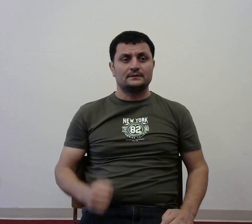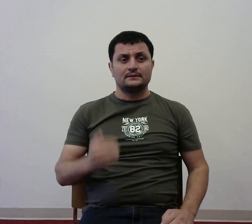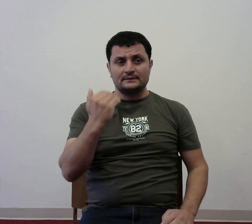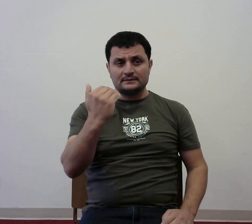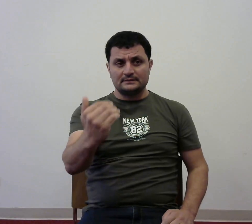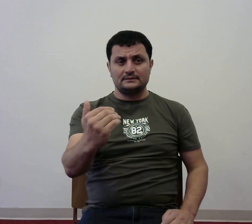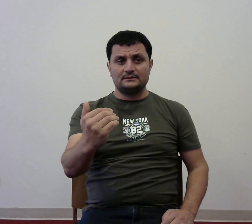siz